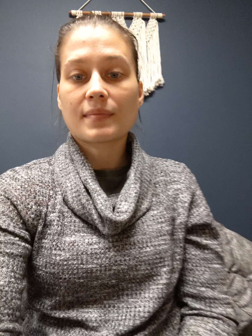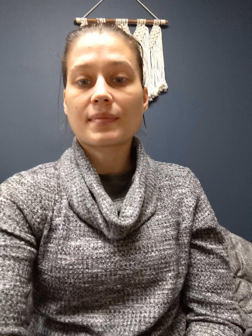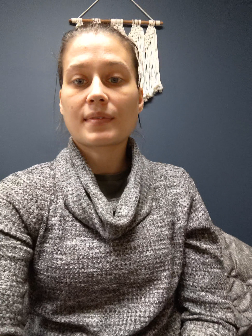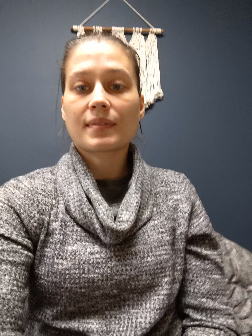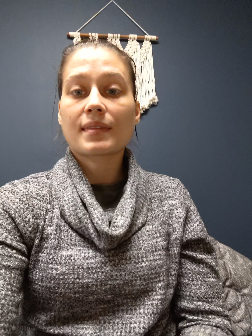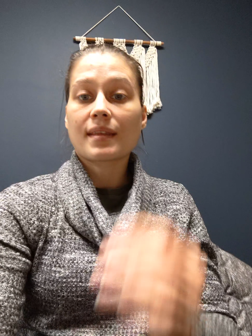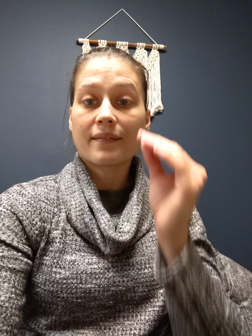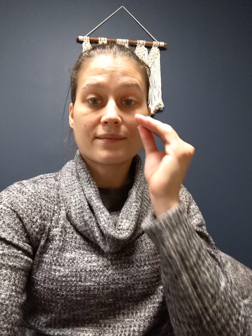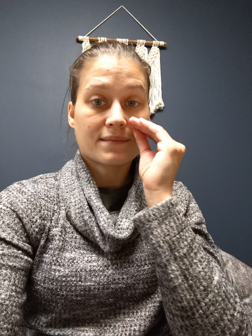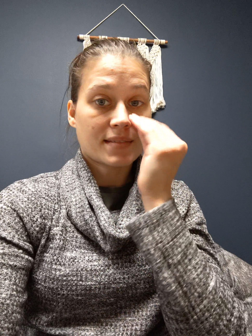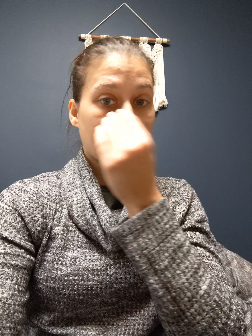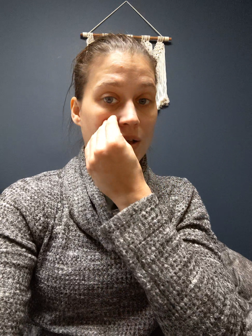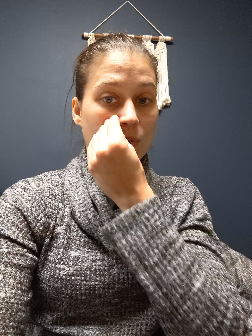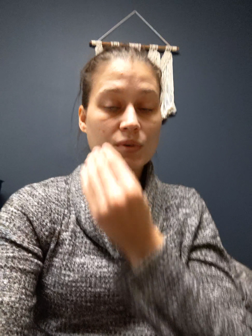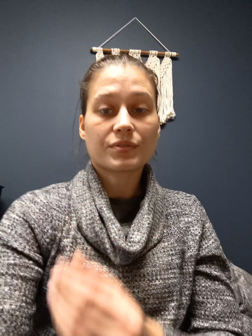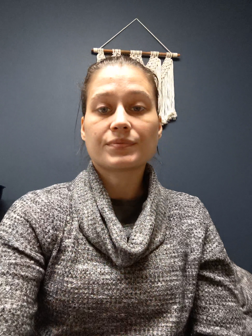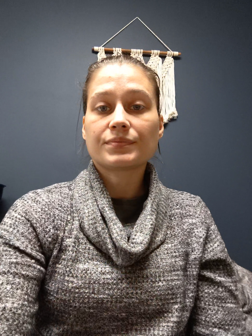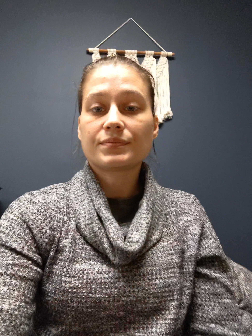flower